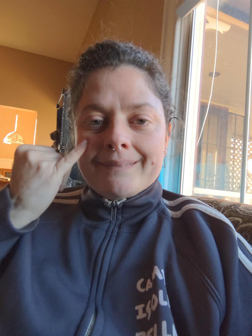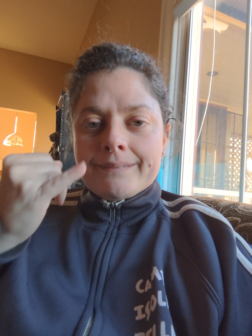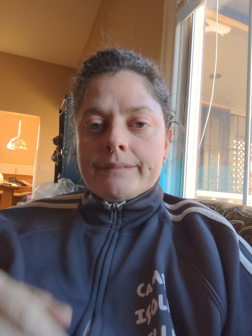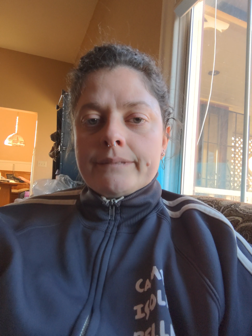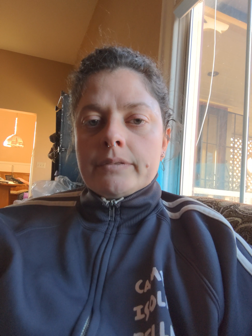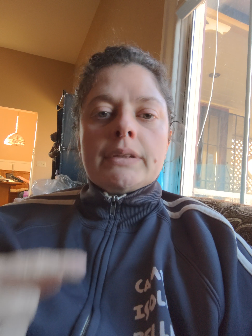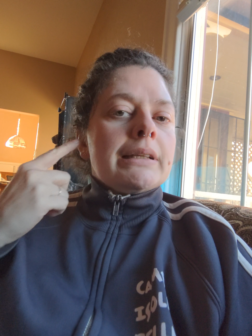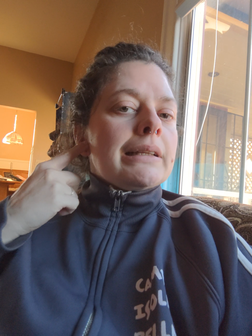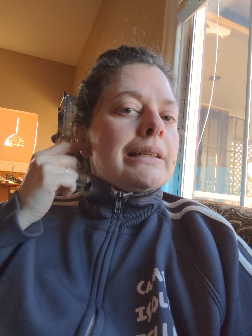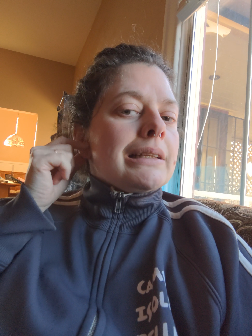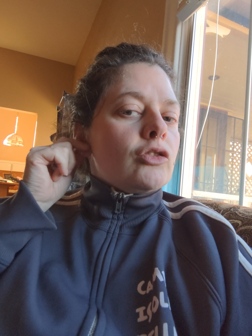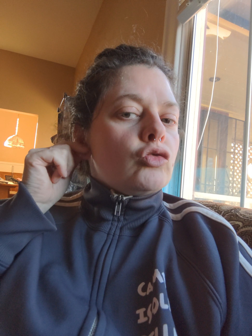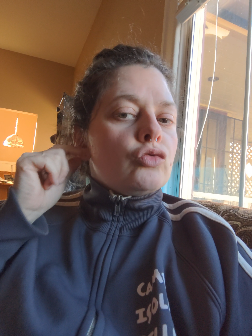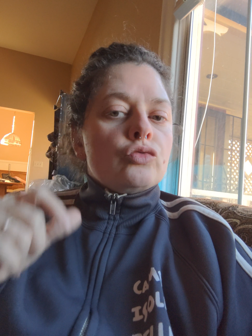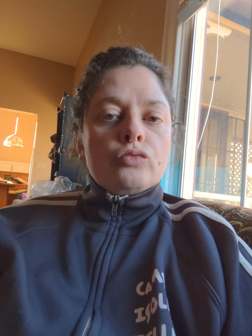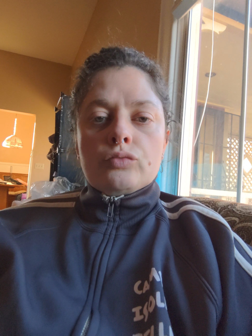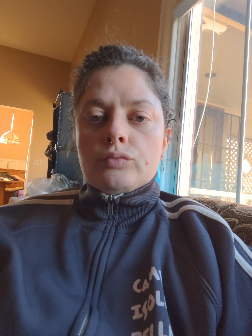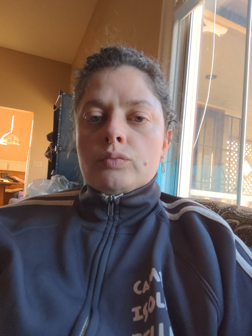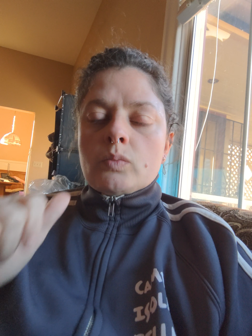ear